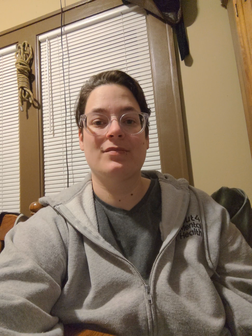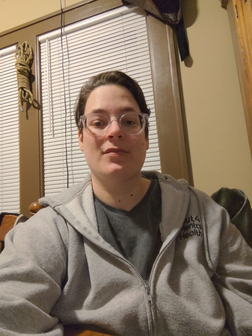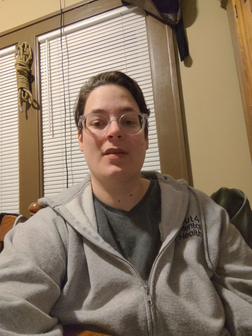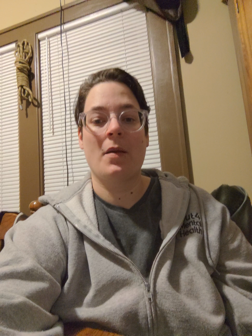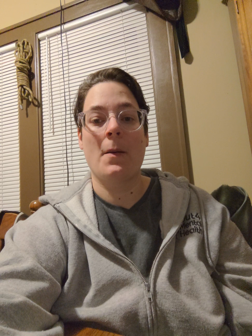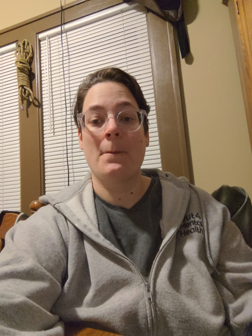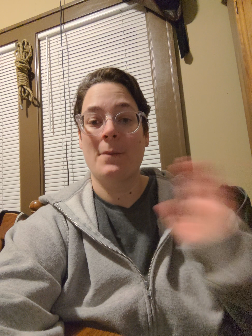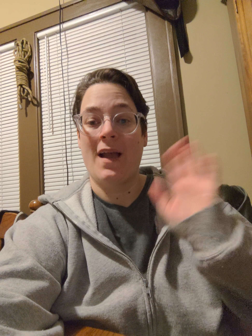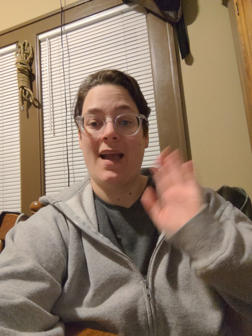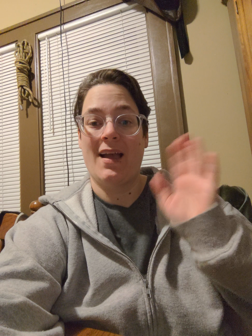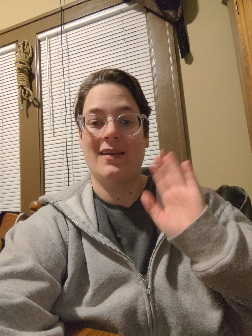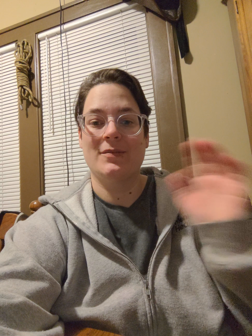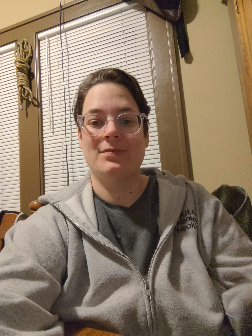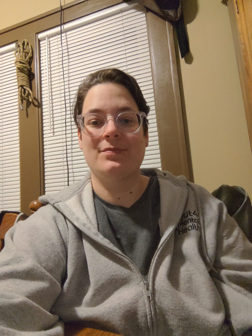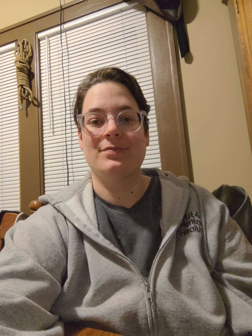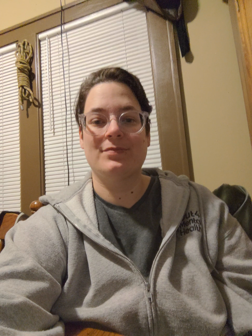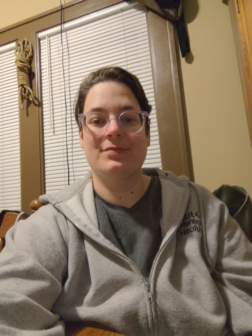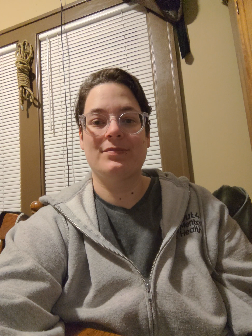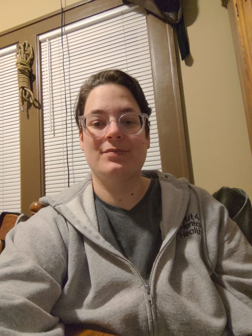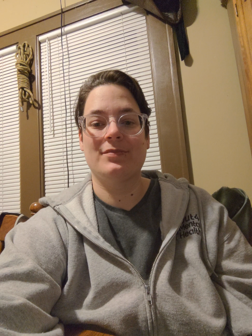bye